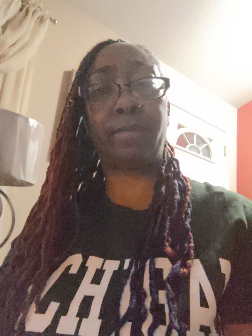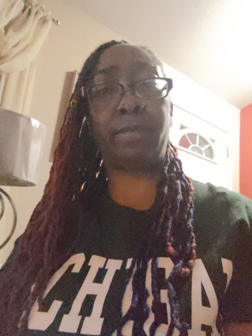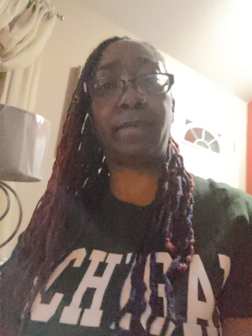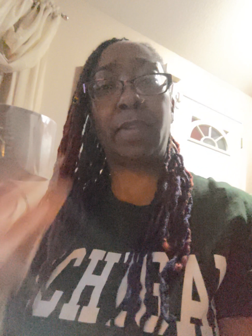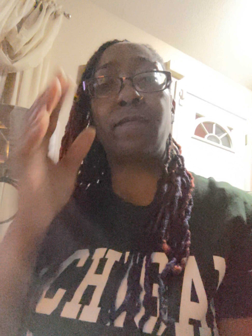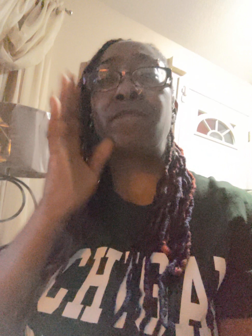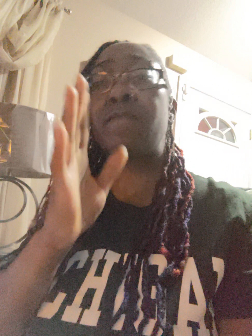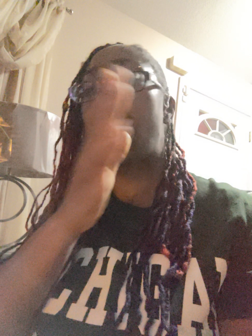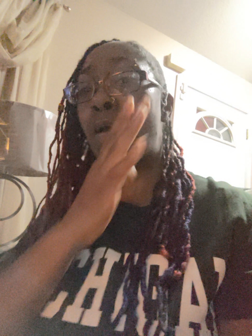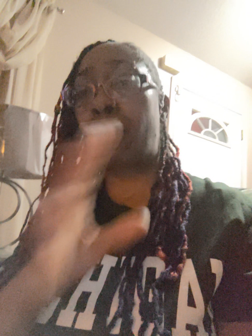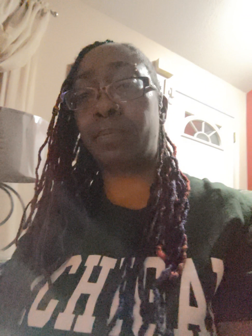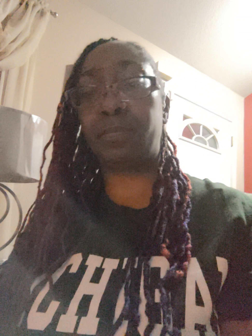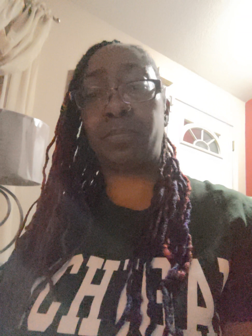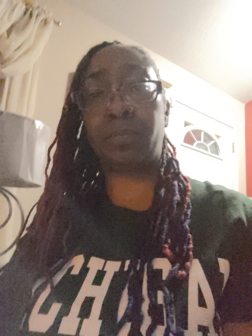farm